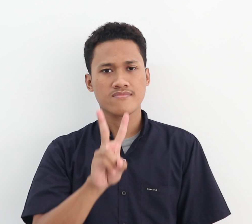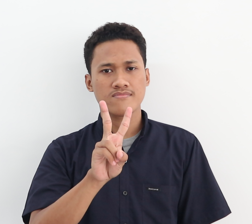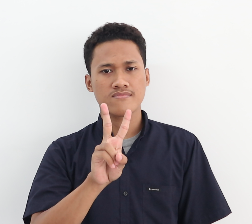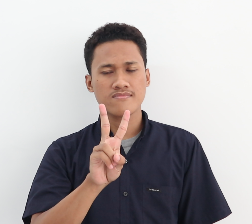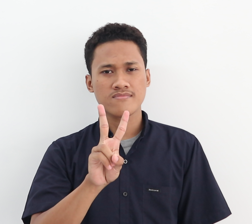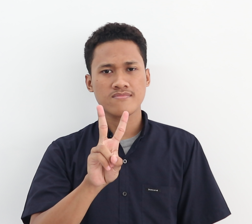V